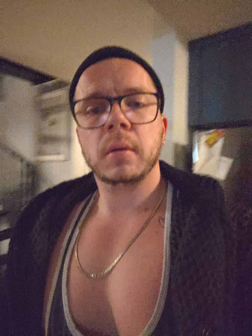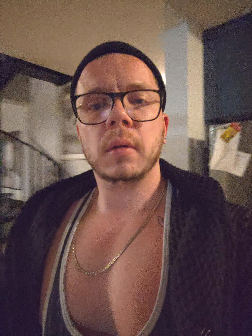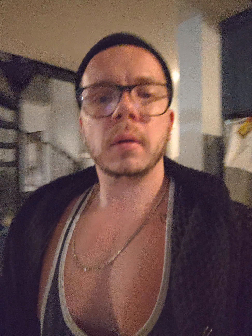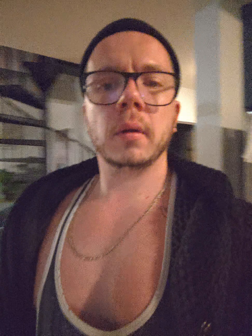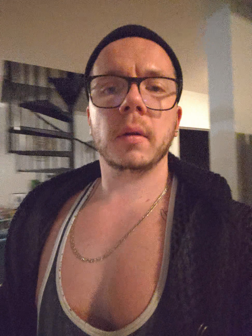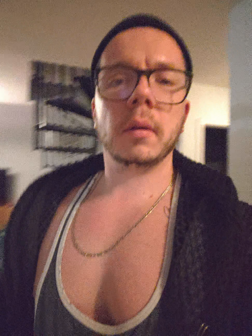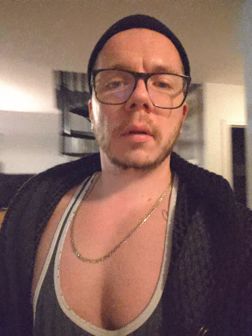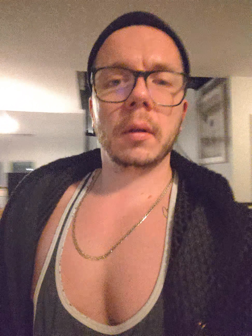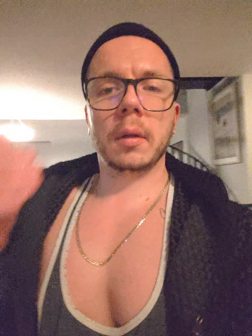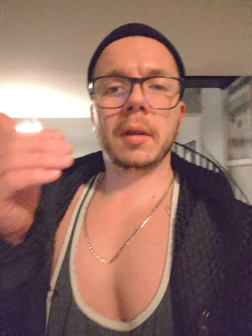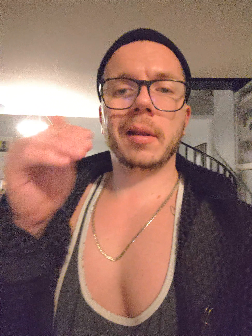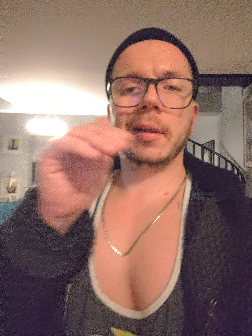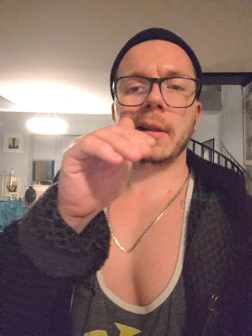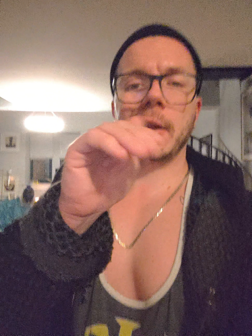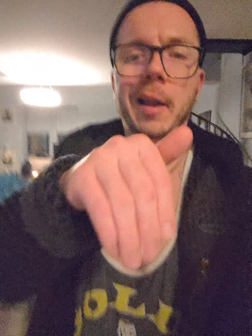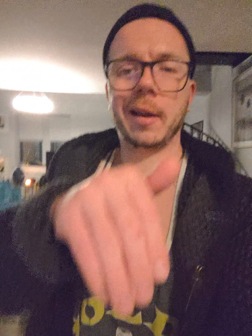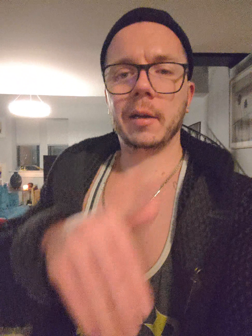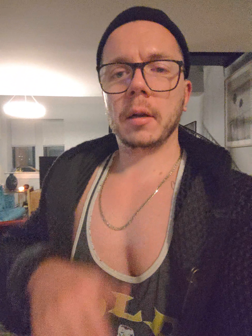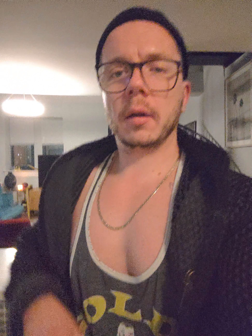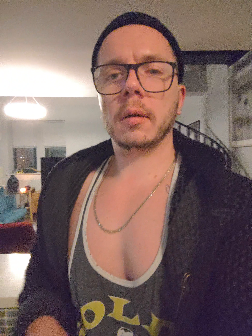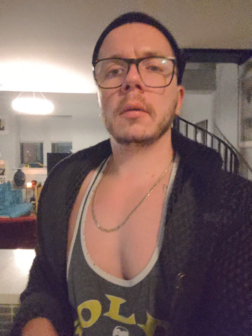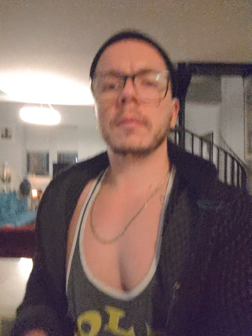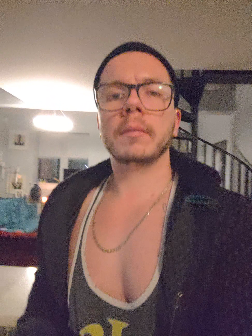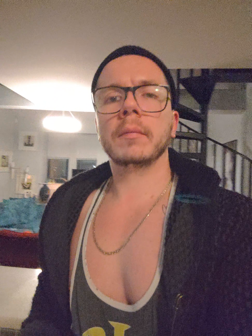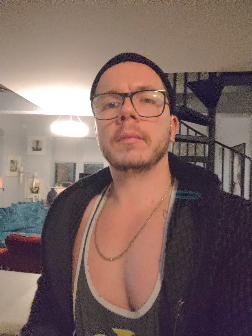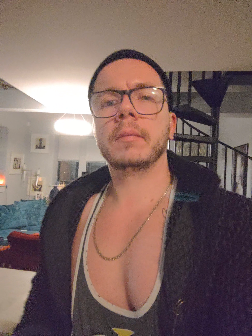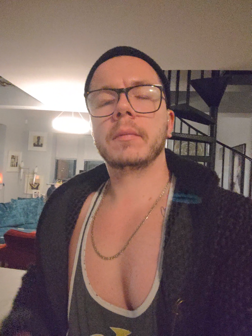night